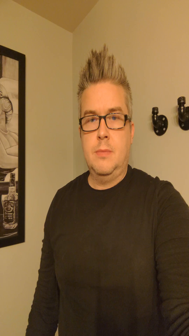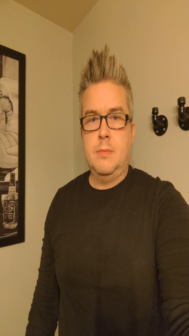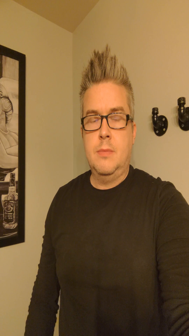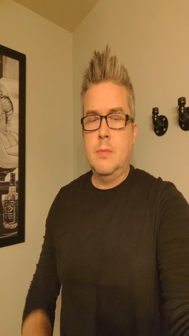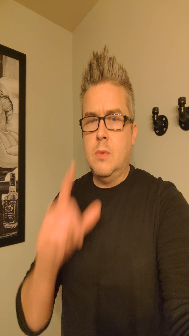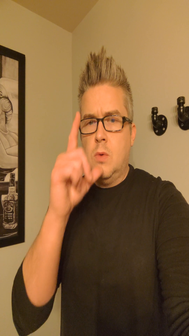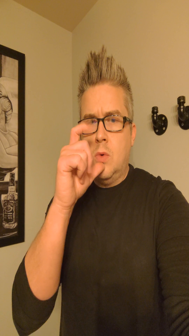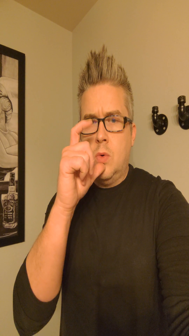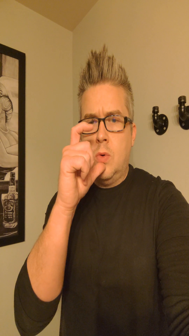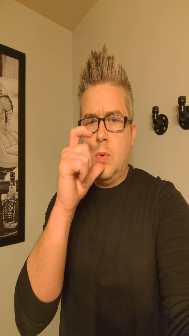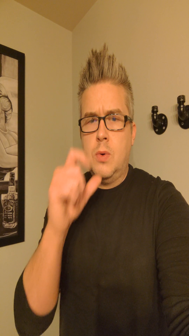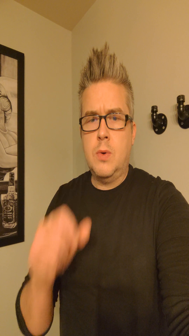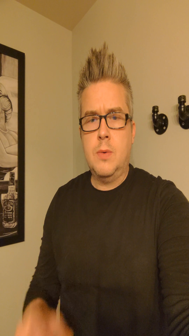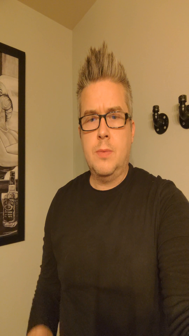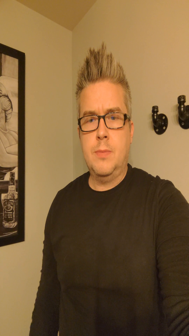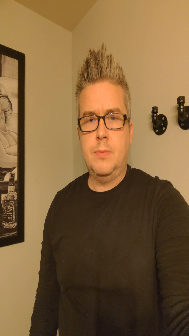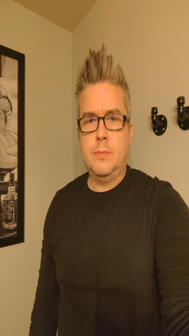who